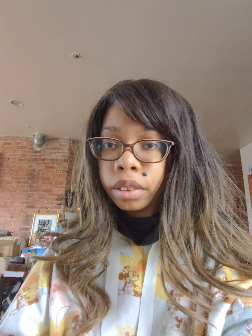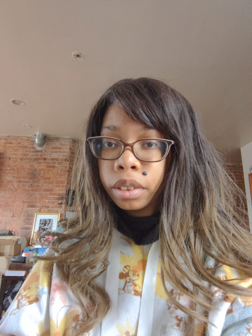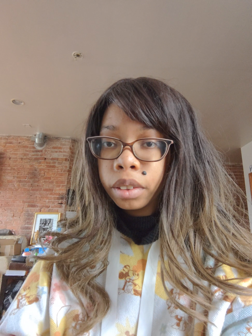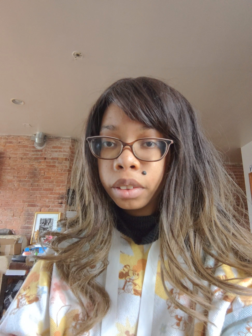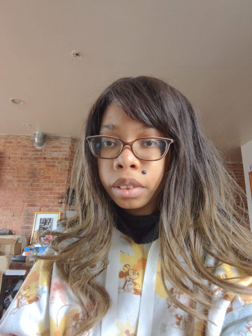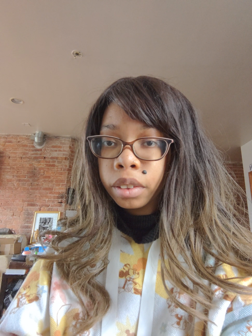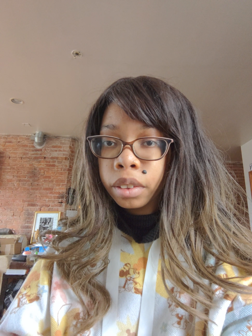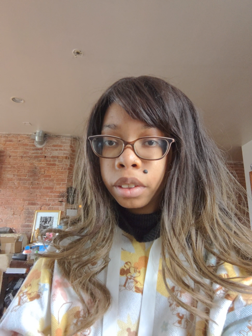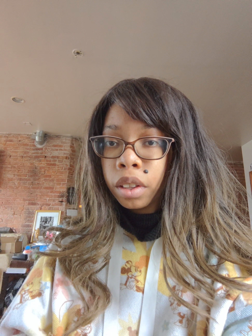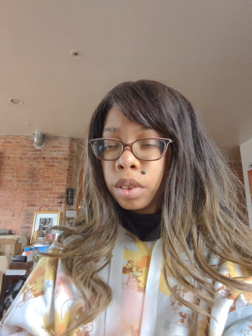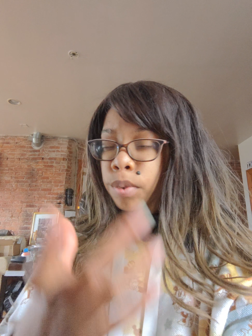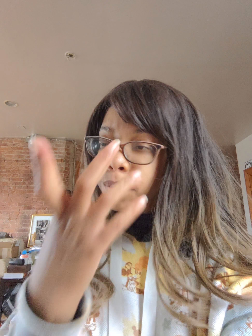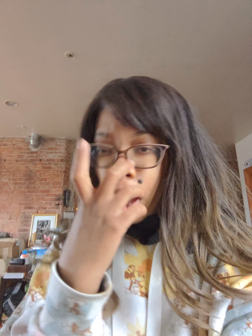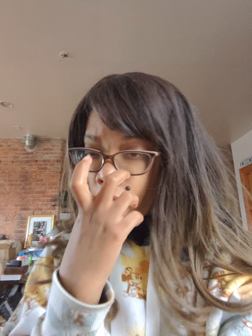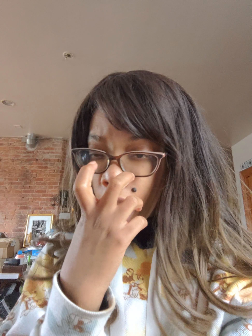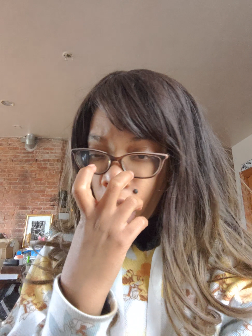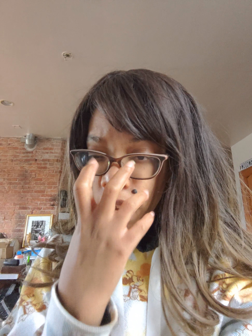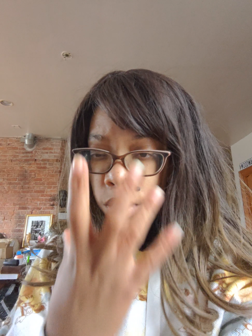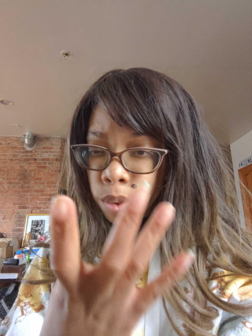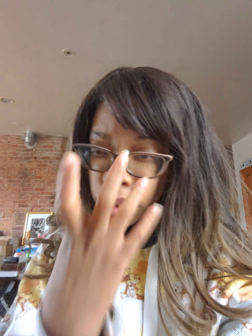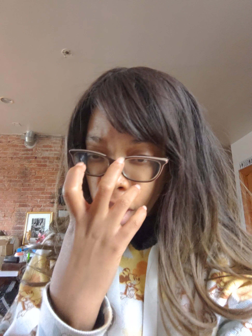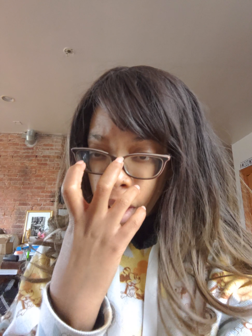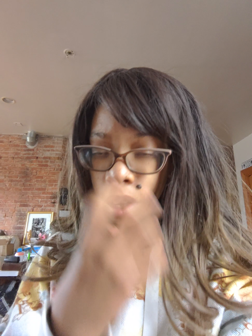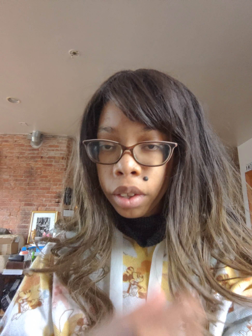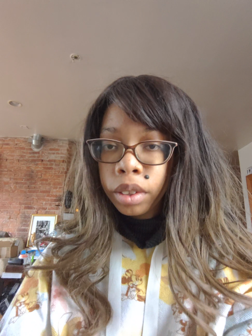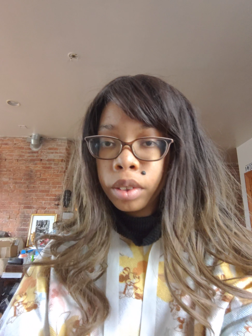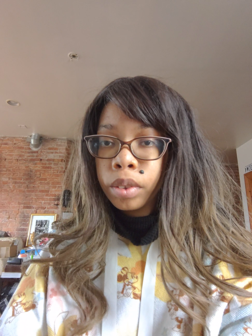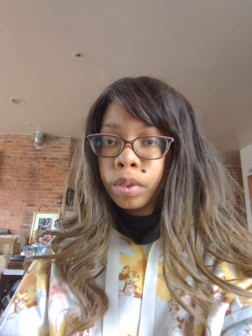mad